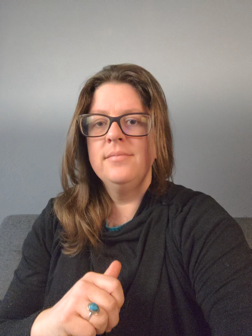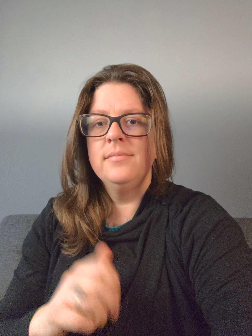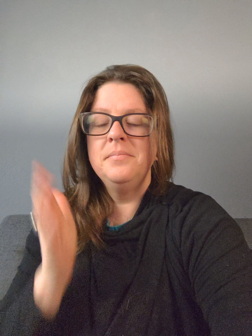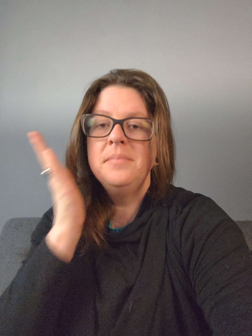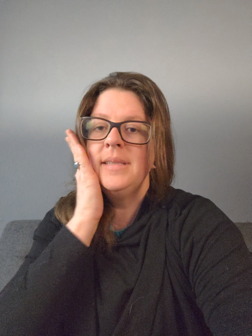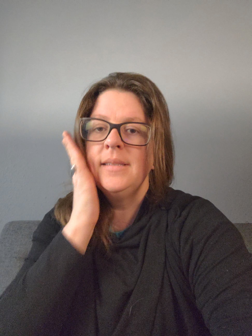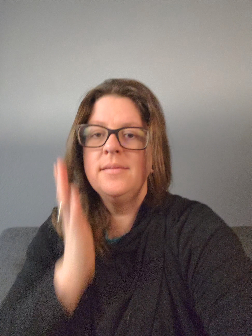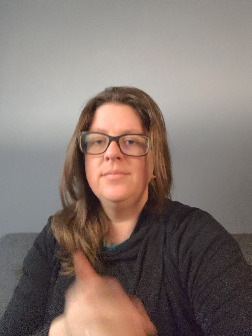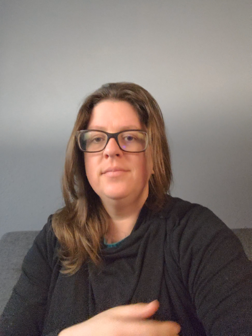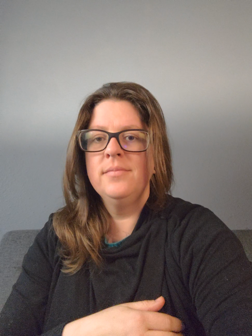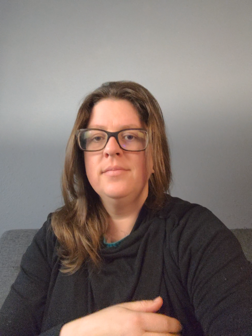bed